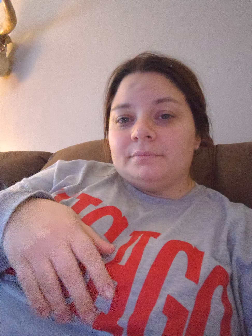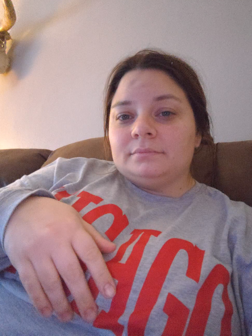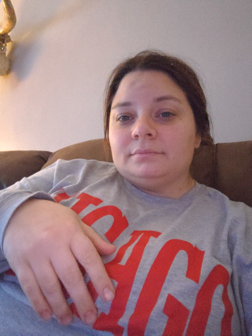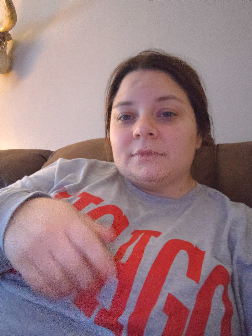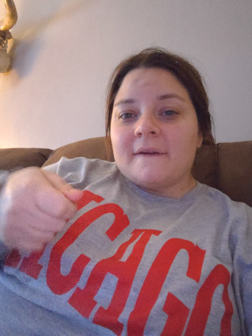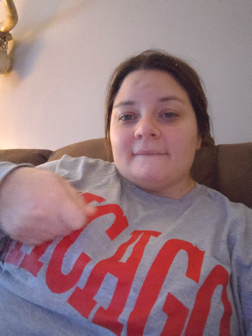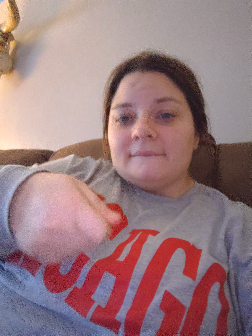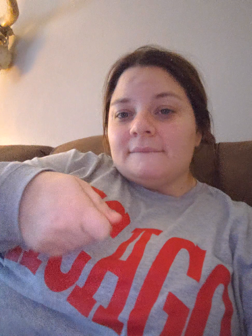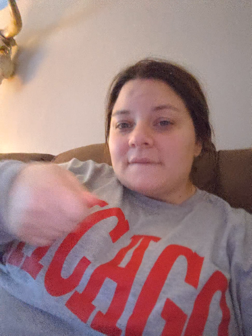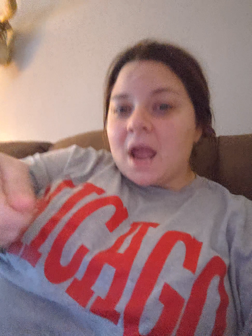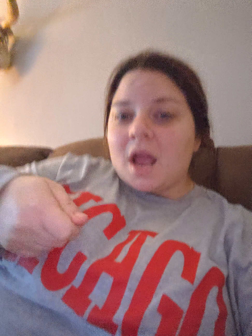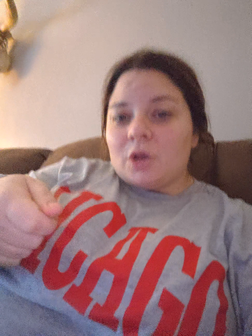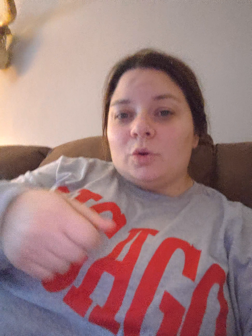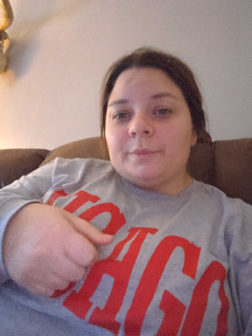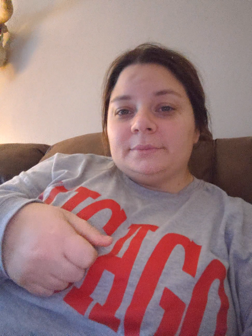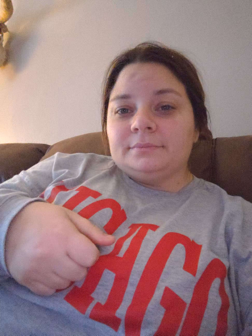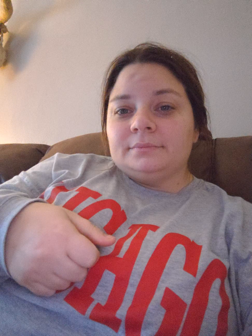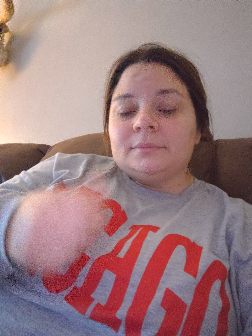vacuum